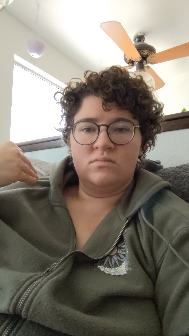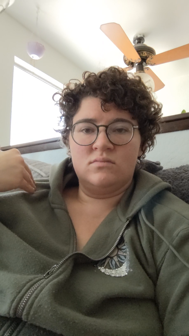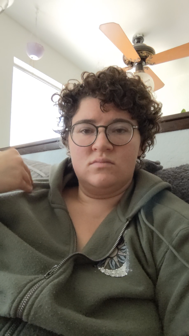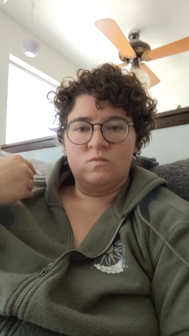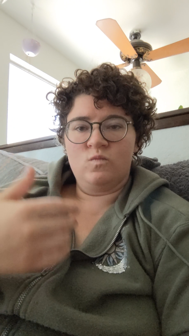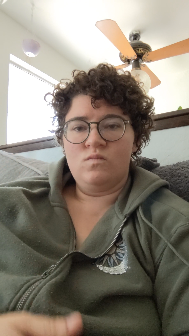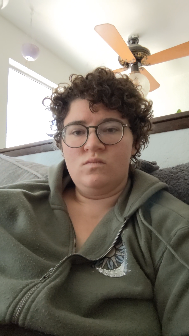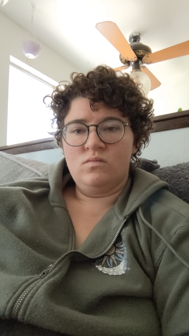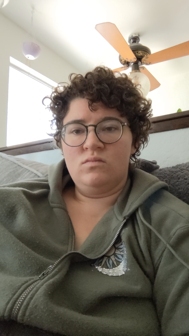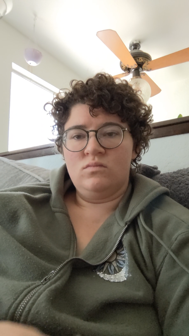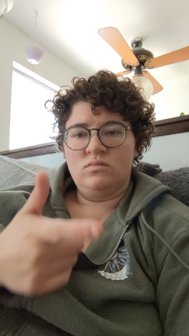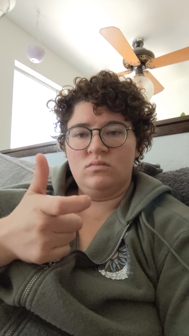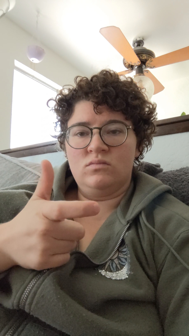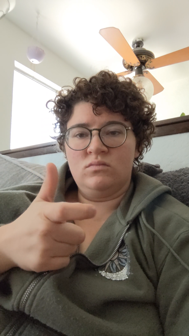run